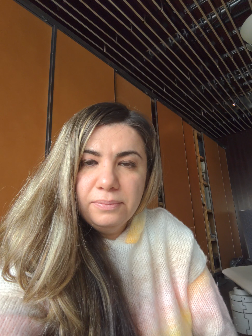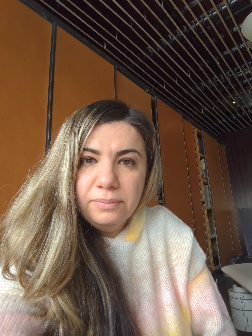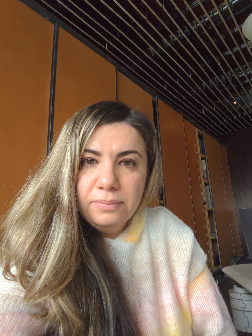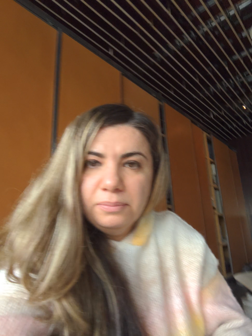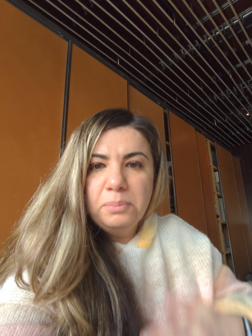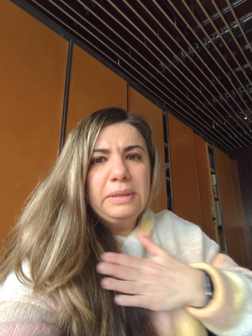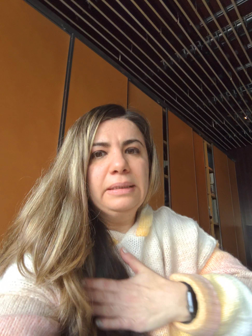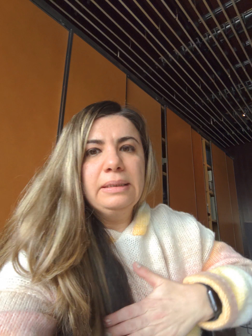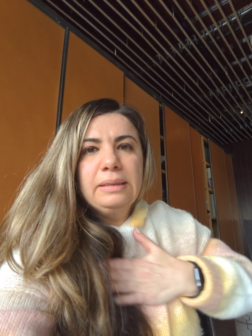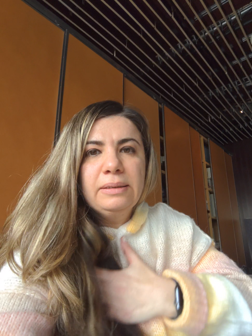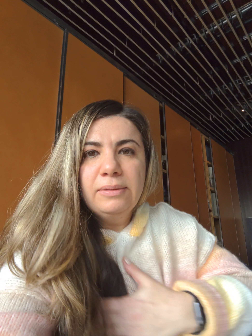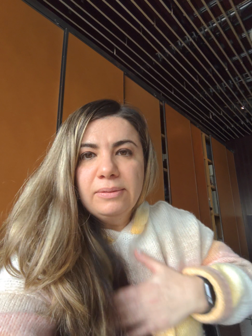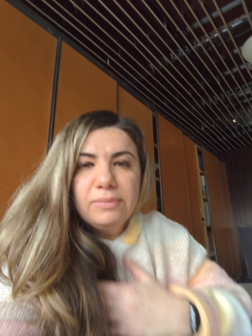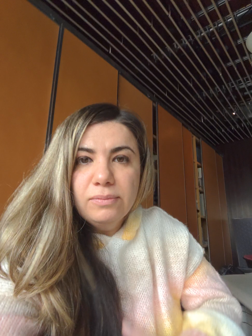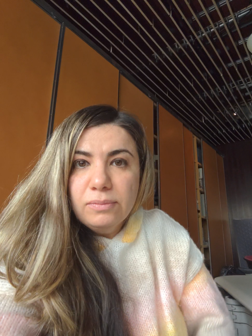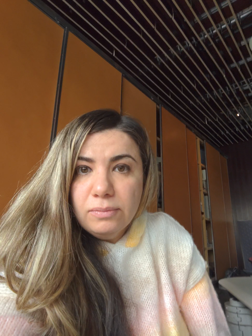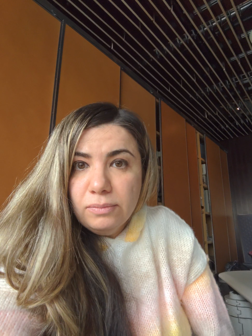please